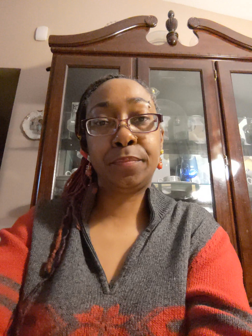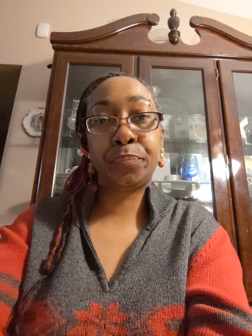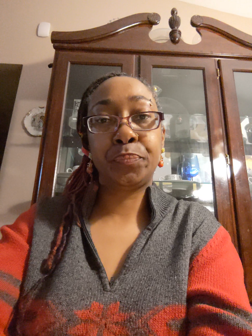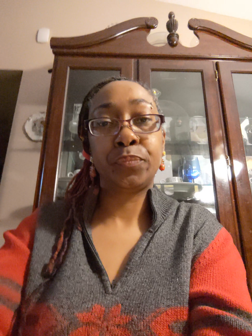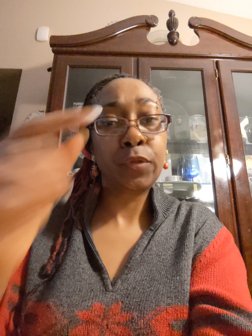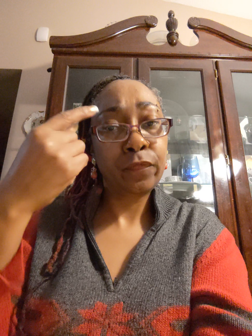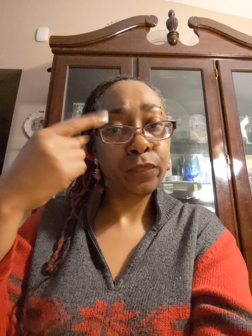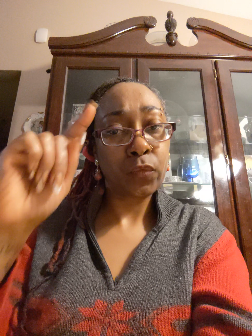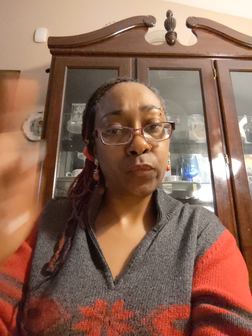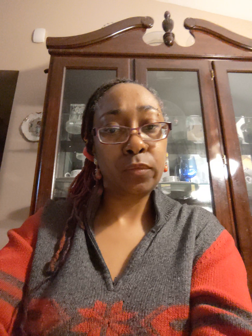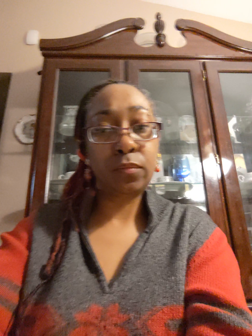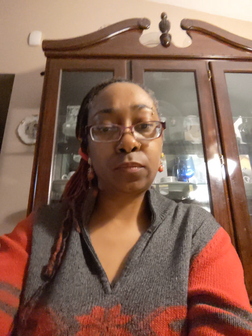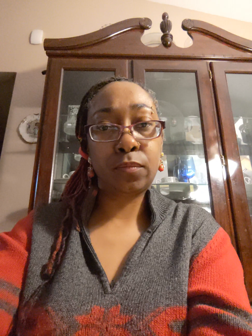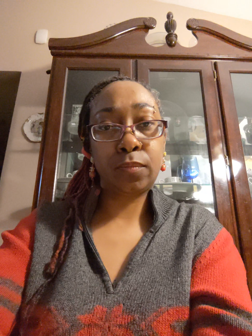for